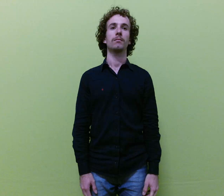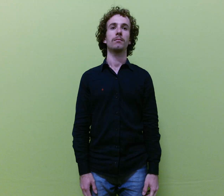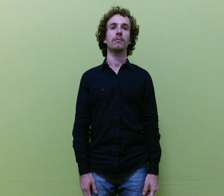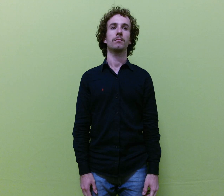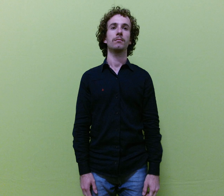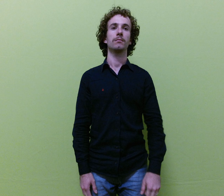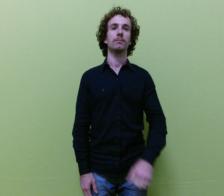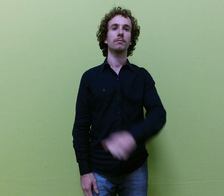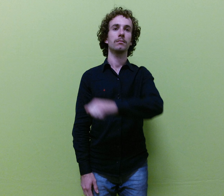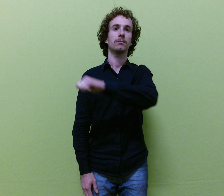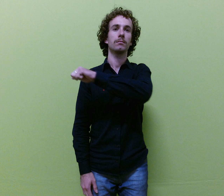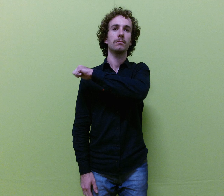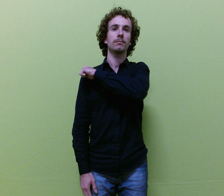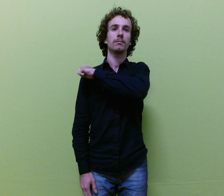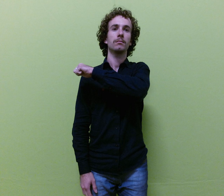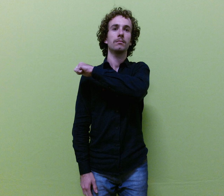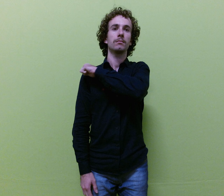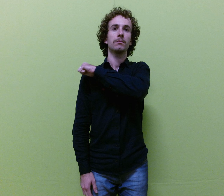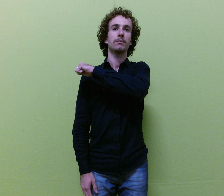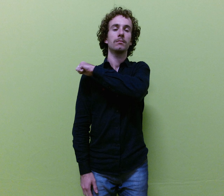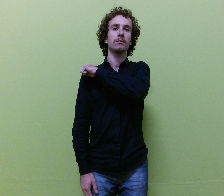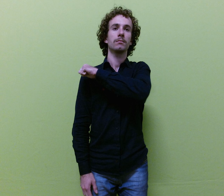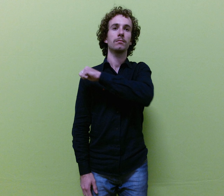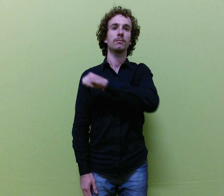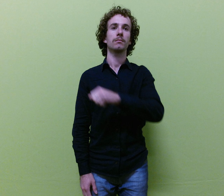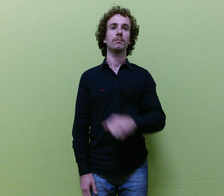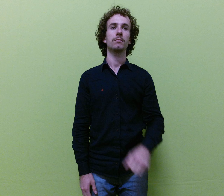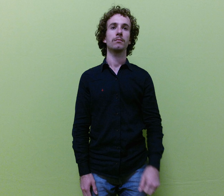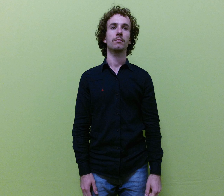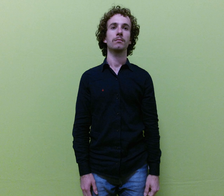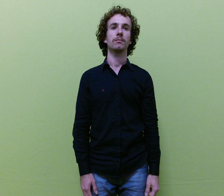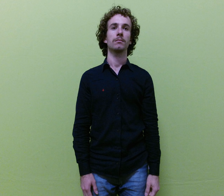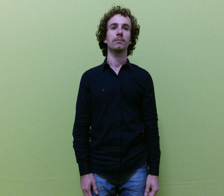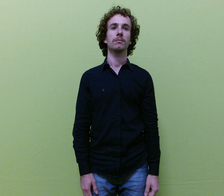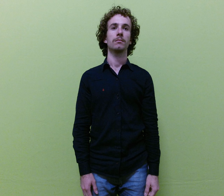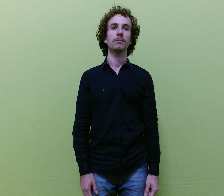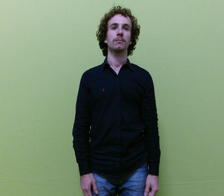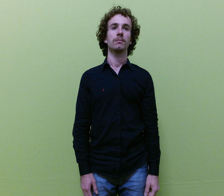aluno